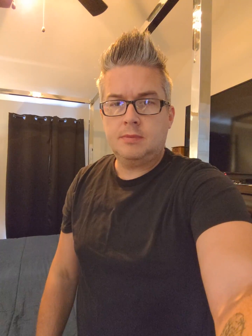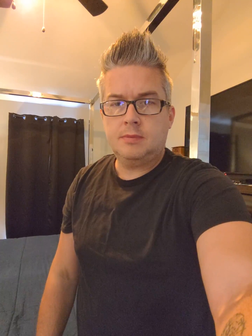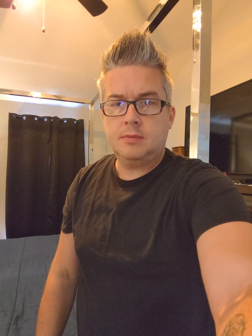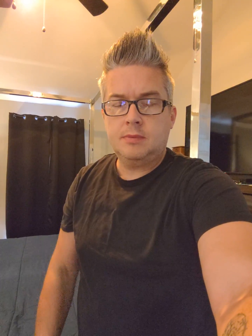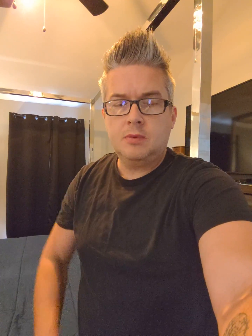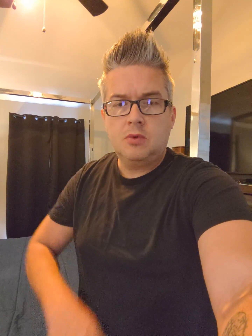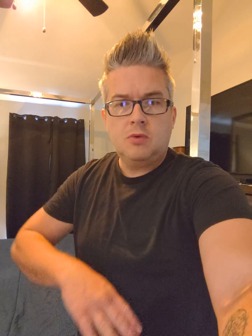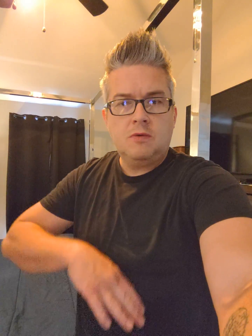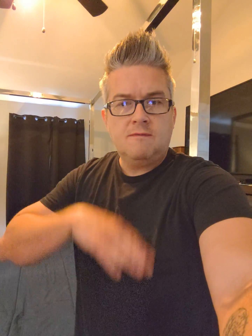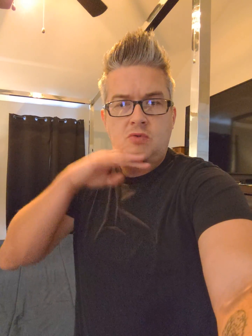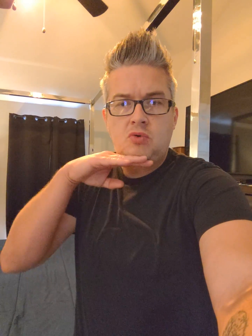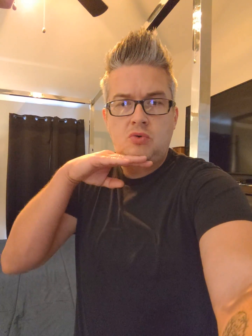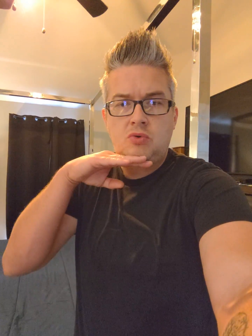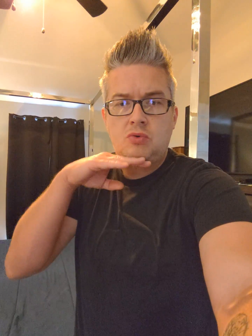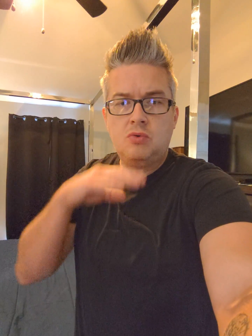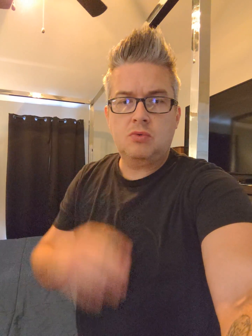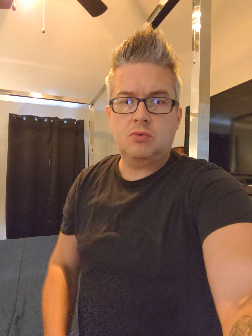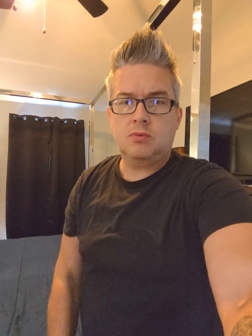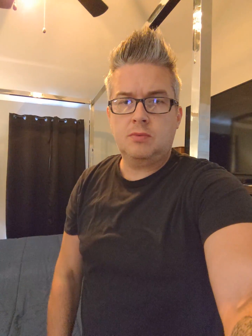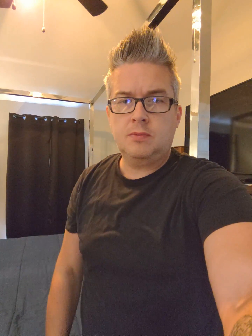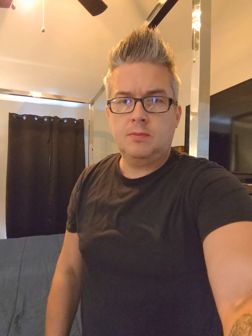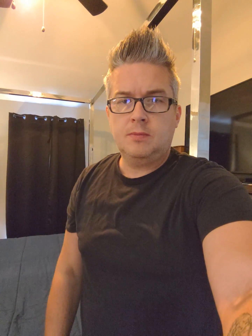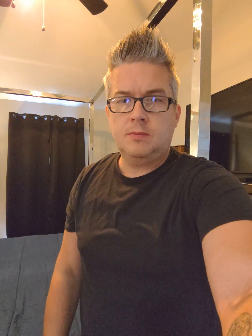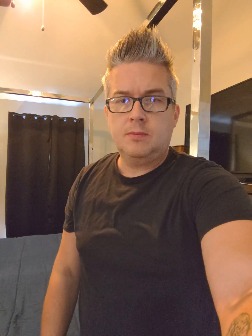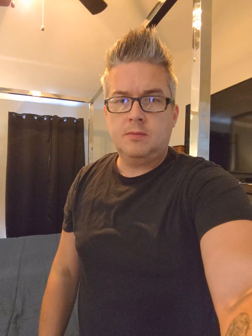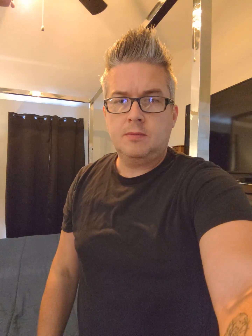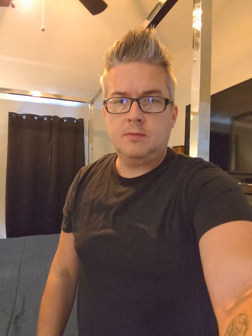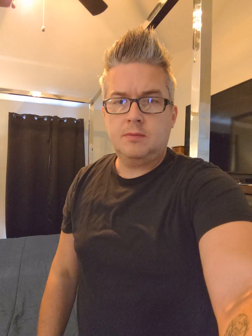full